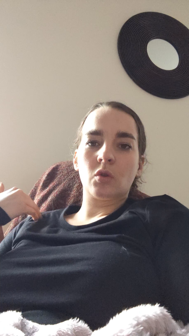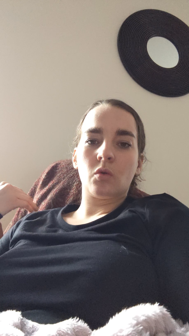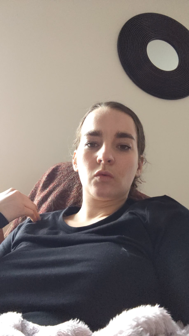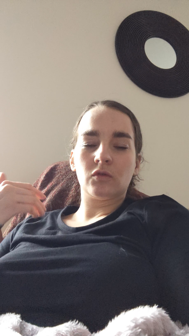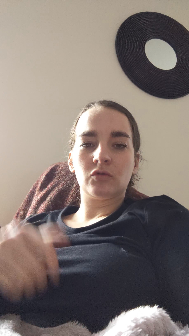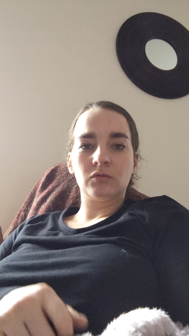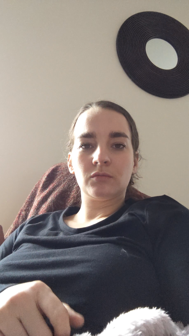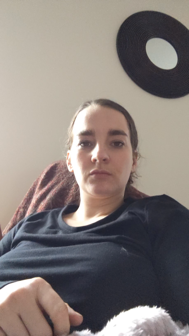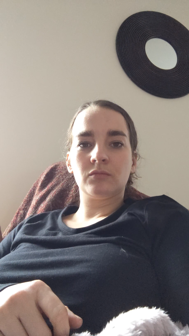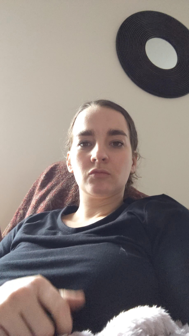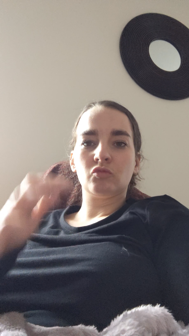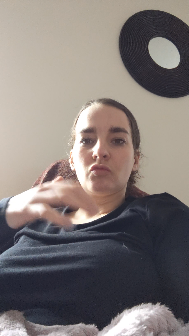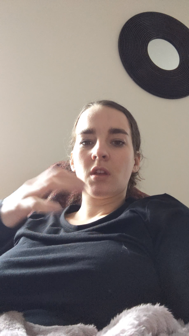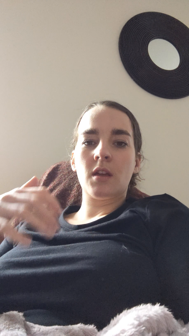grapes